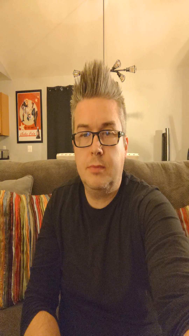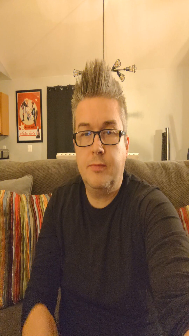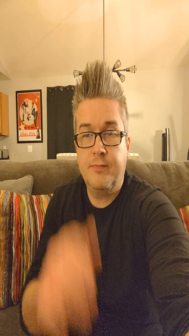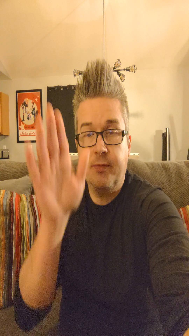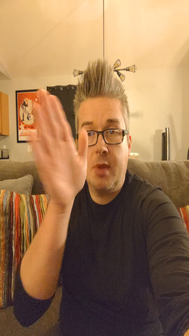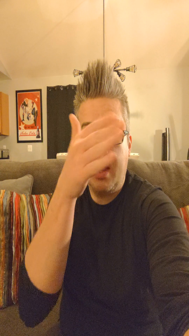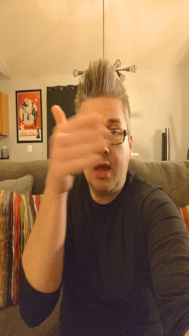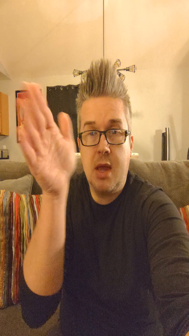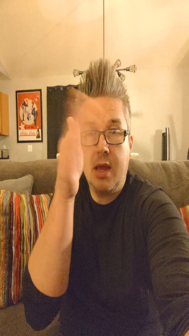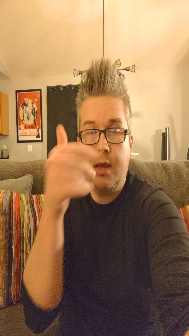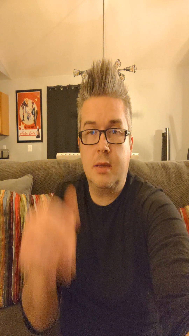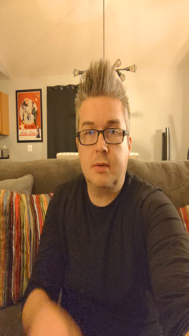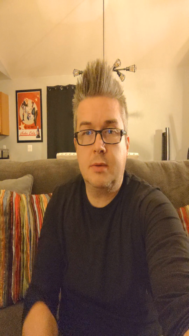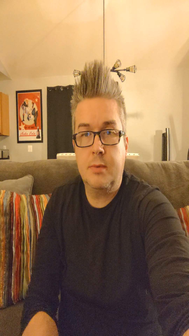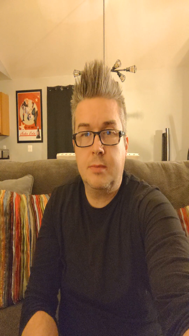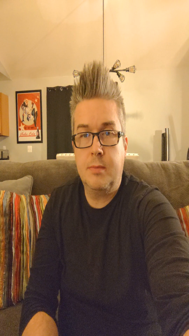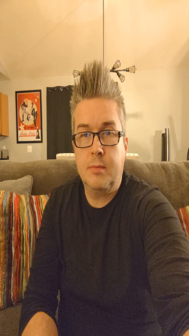flag